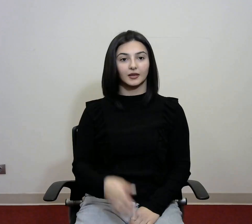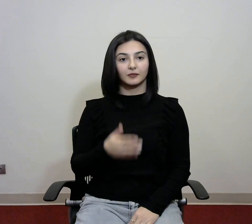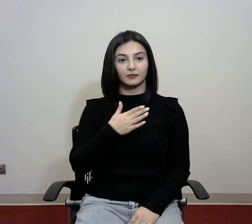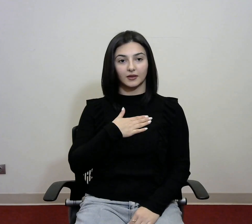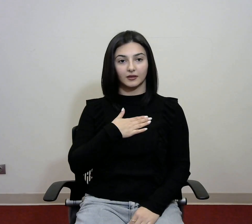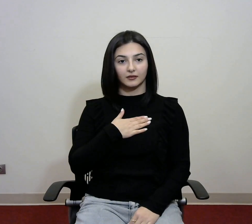mənim